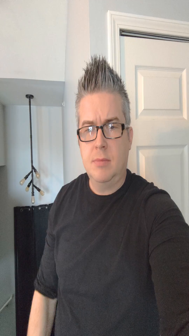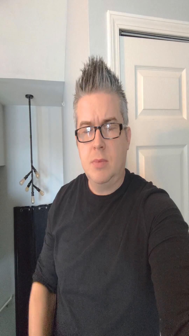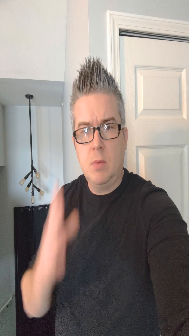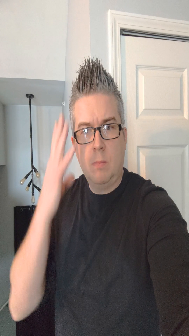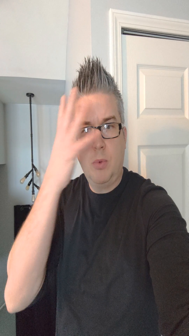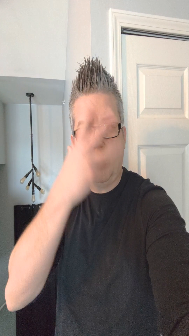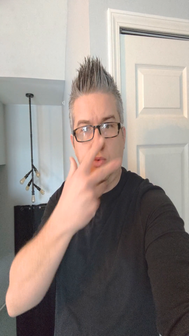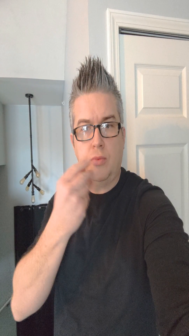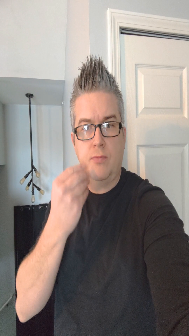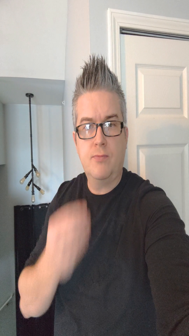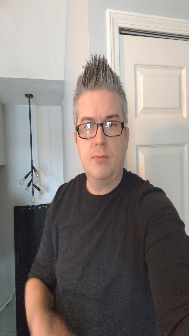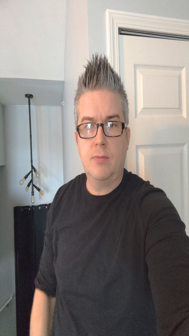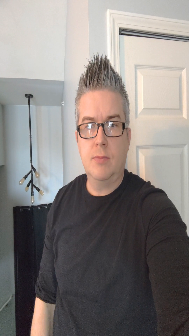pretty